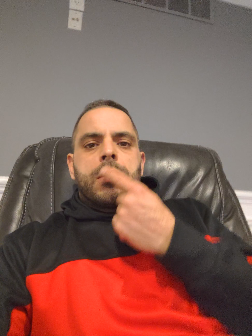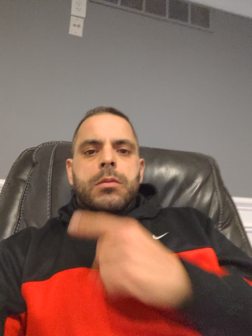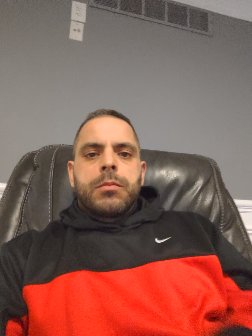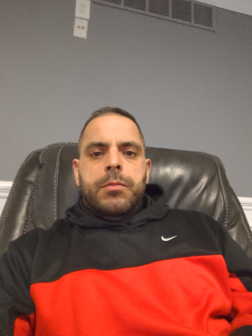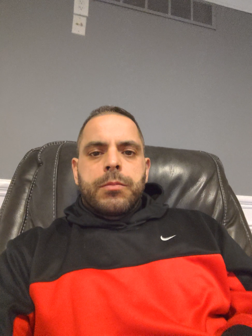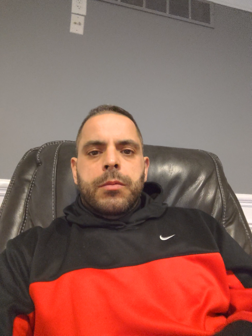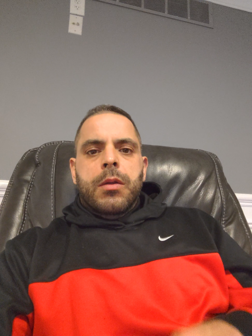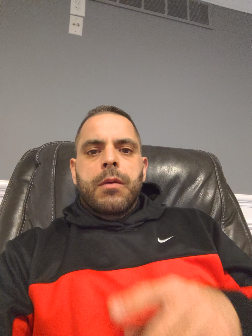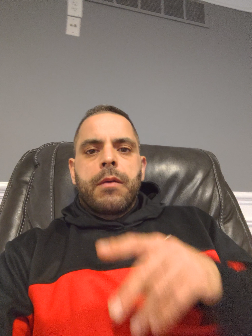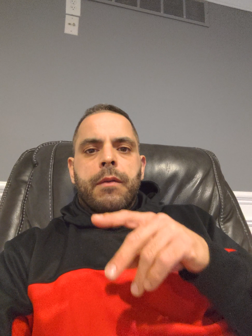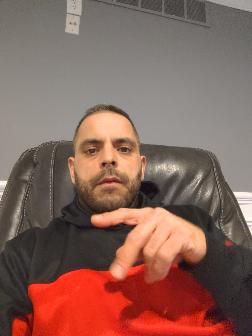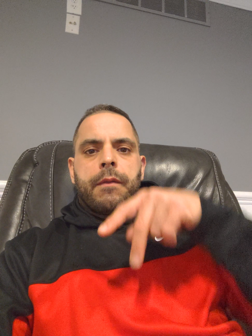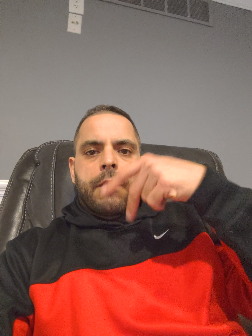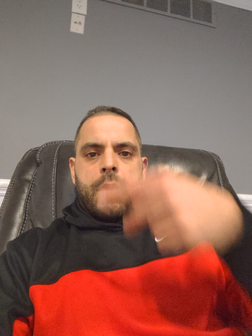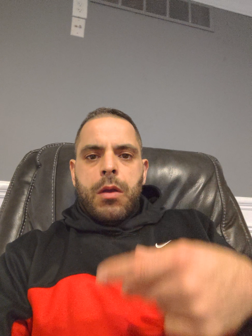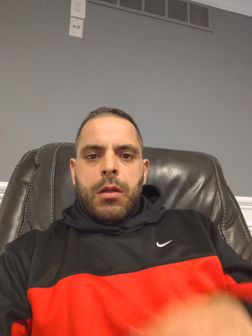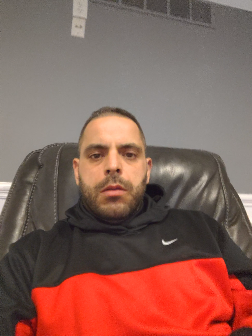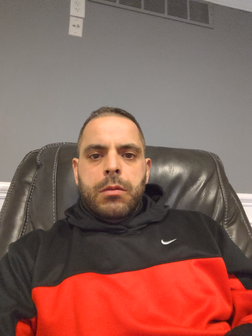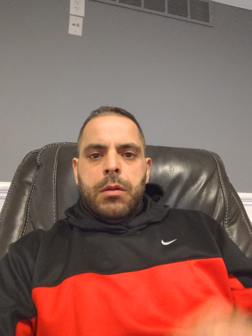fall